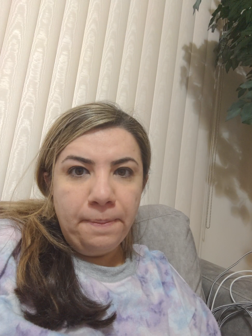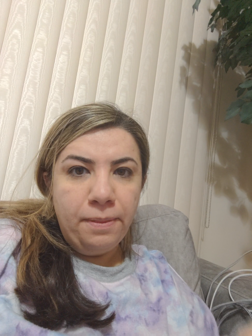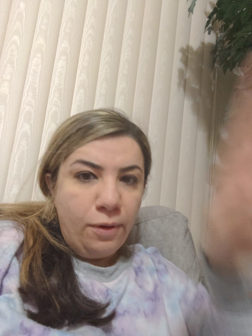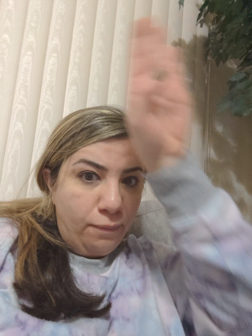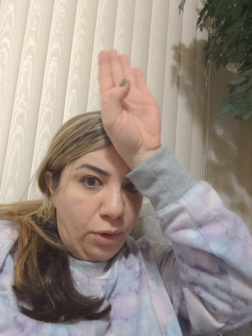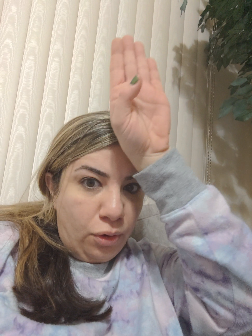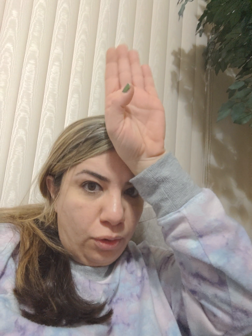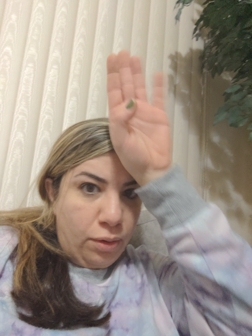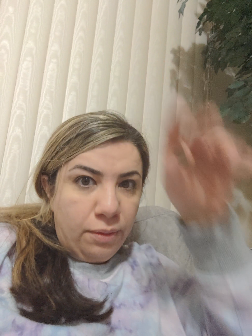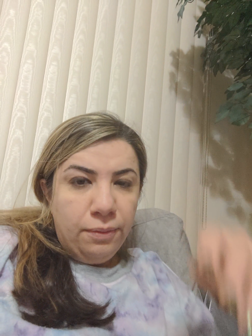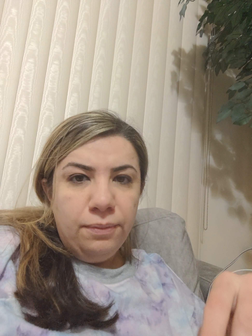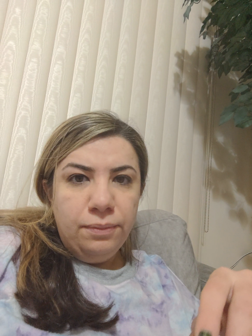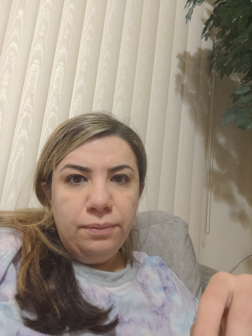fireman